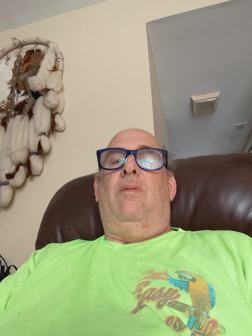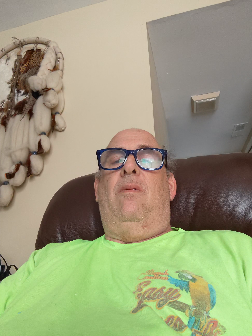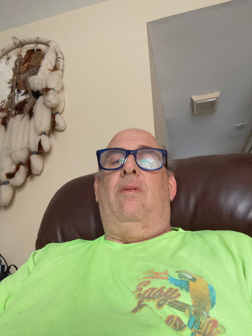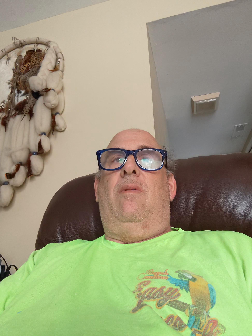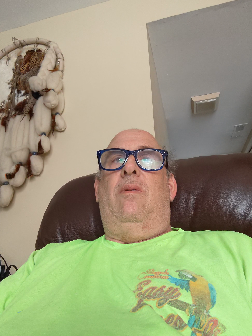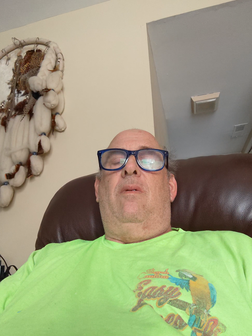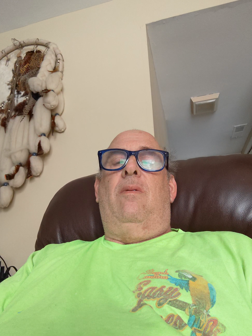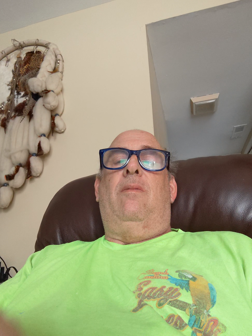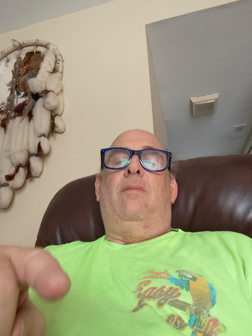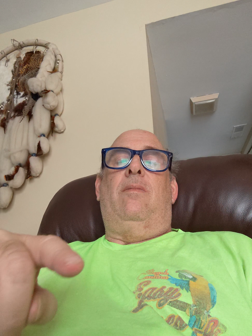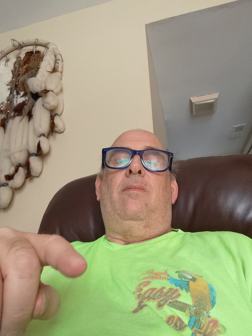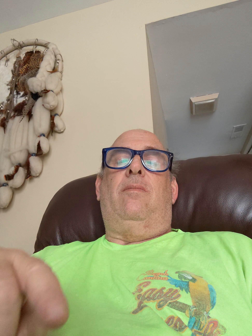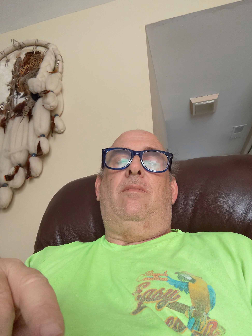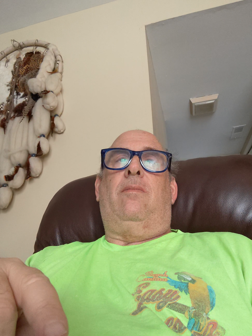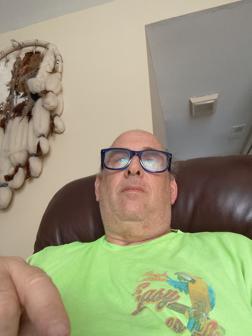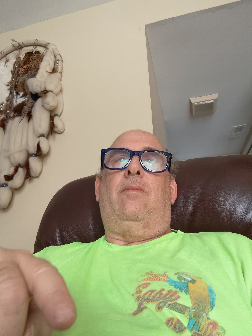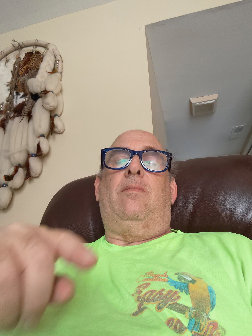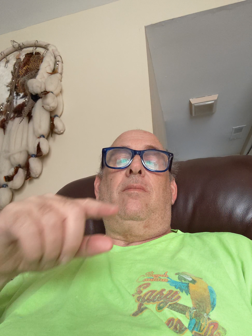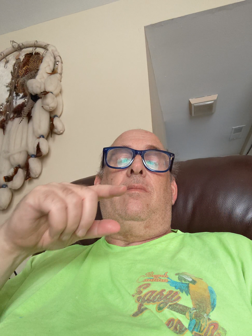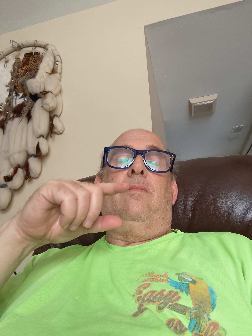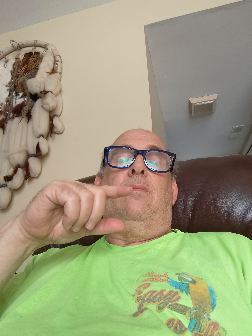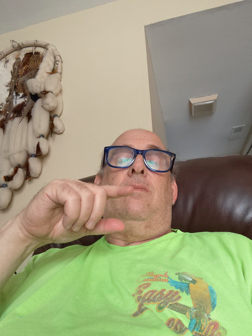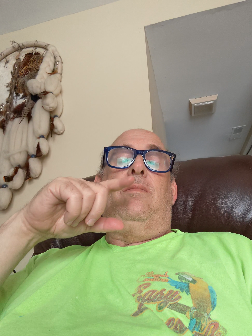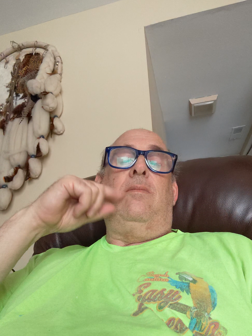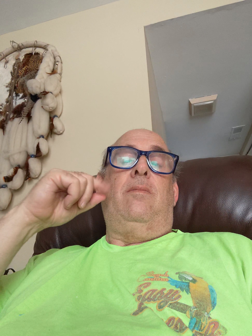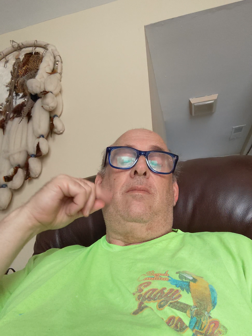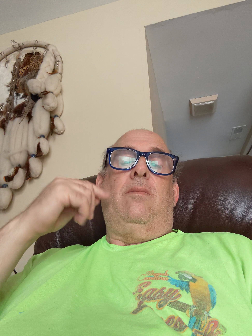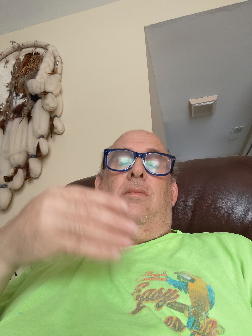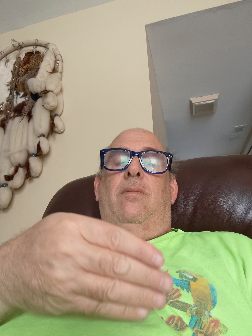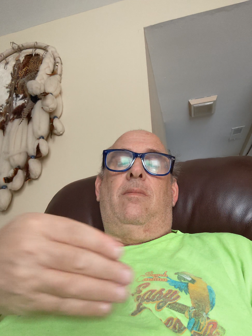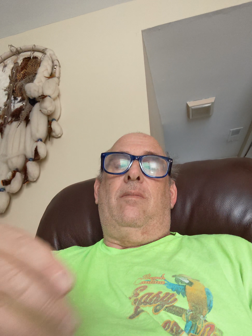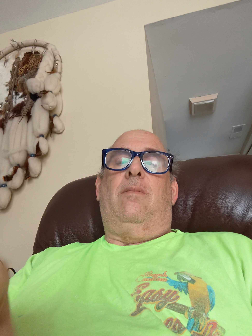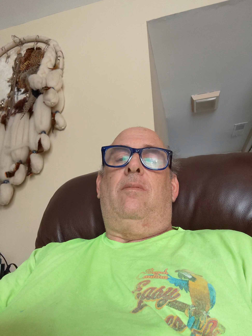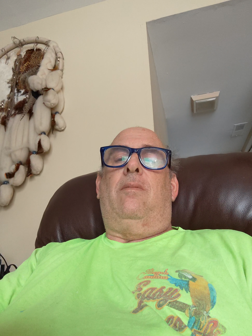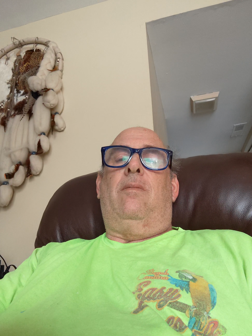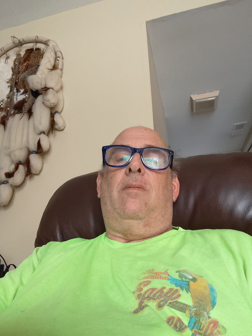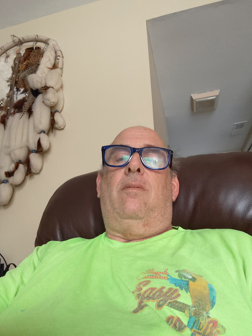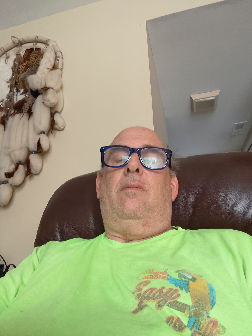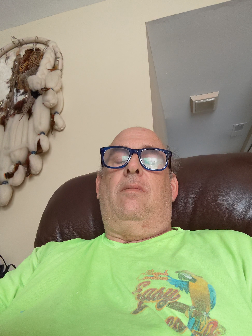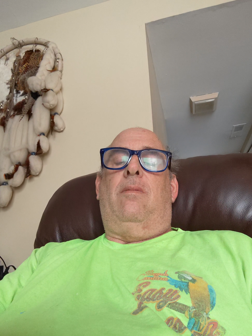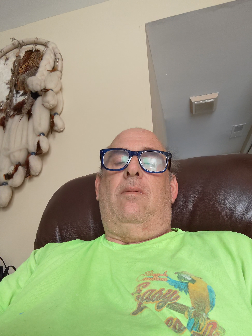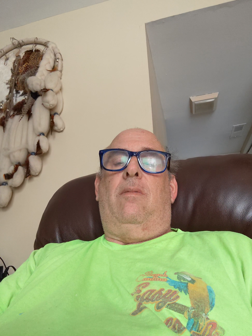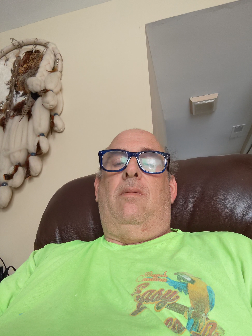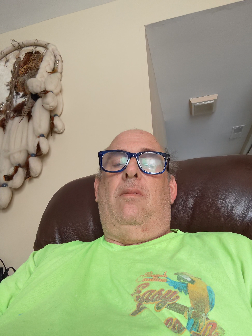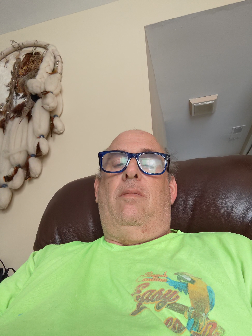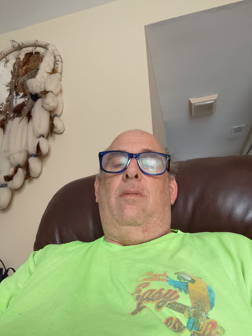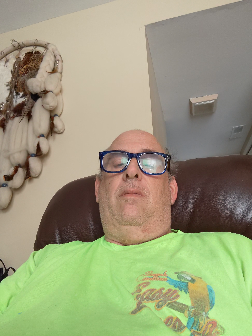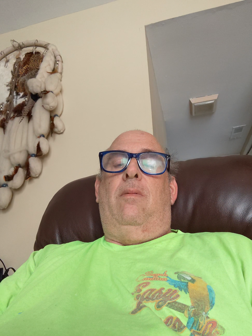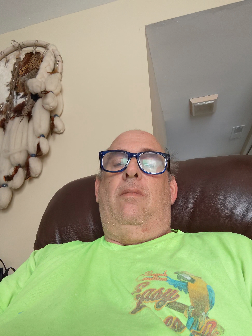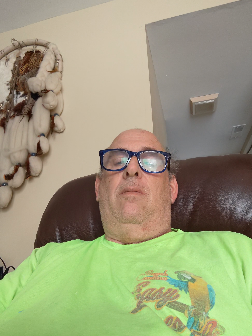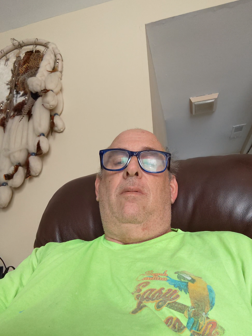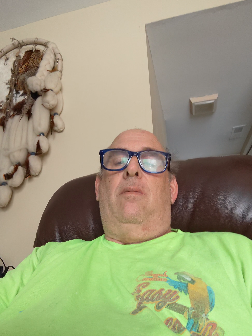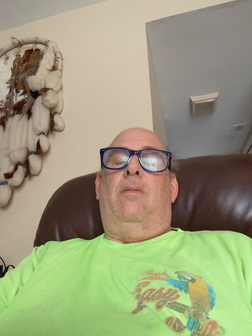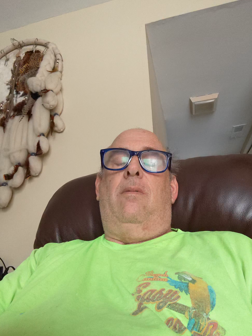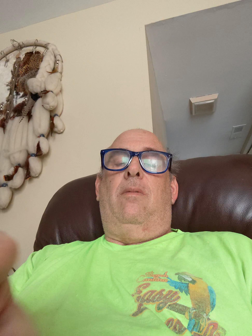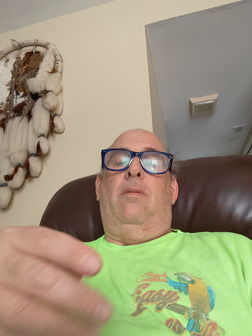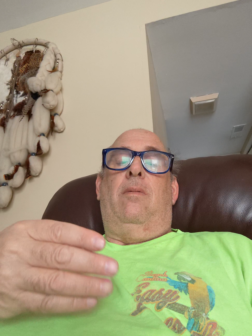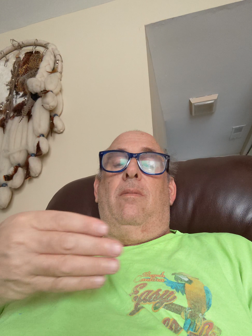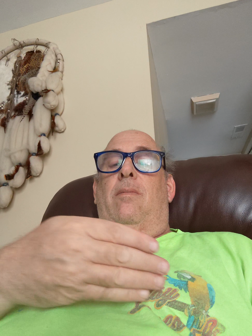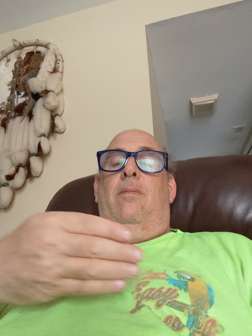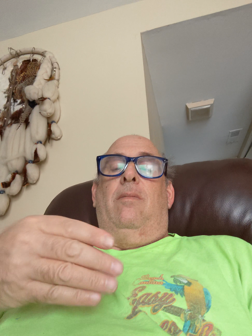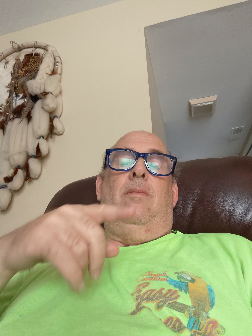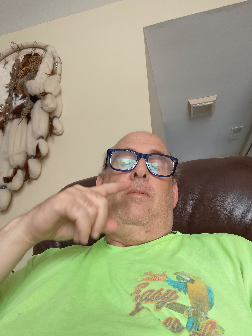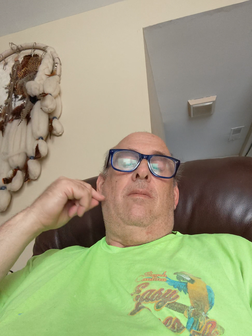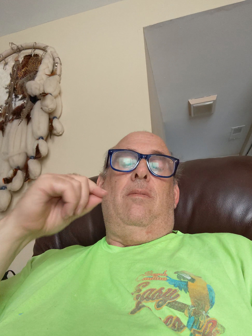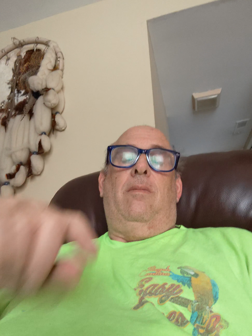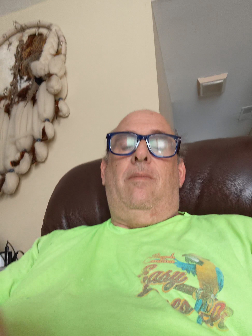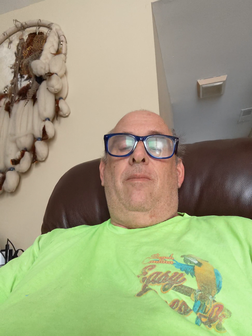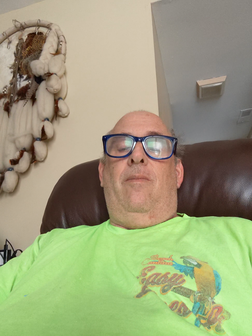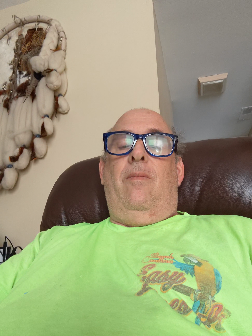kitty